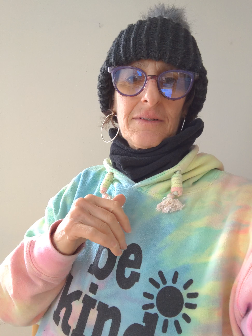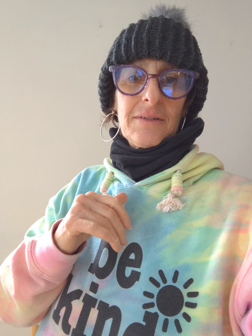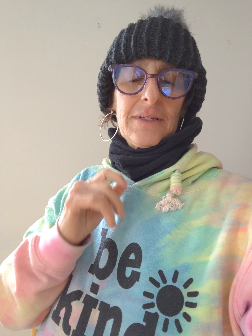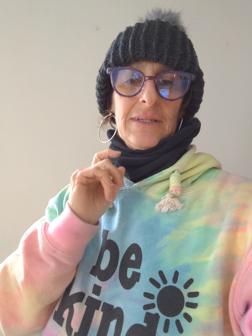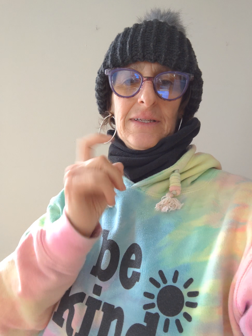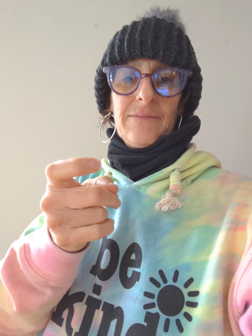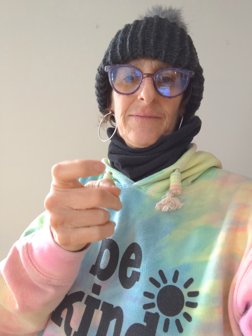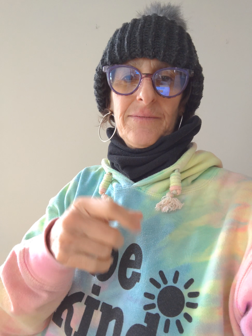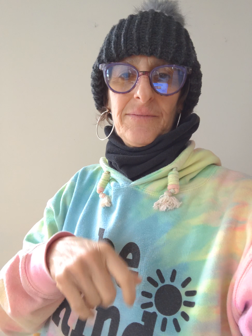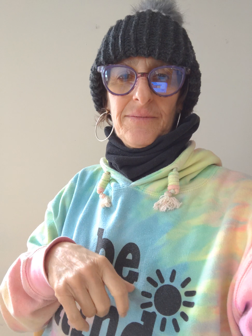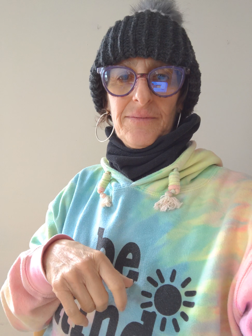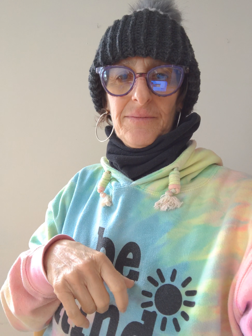gift